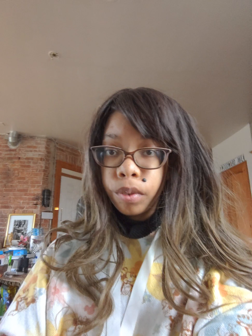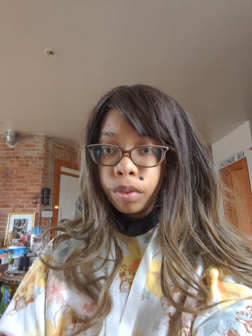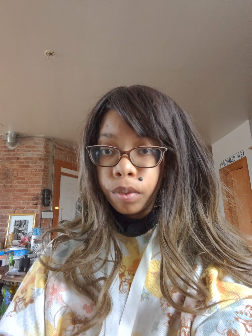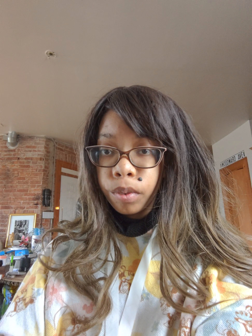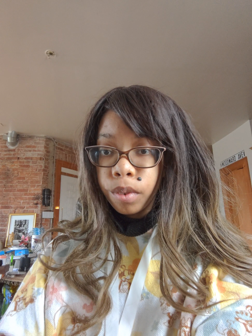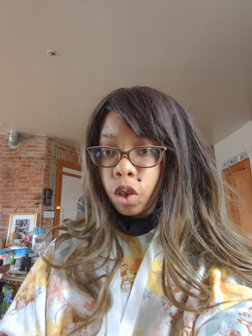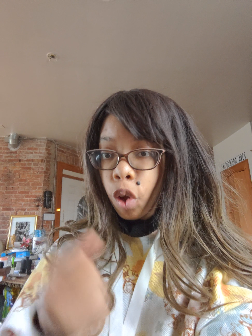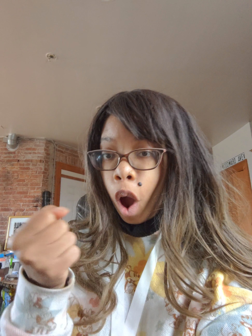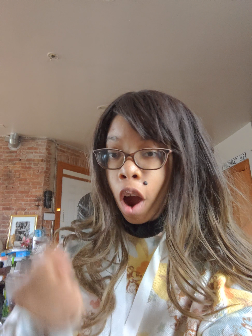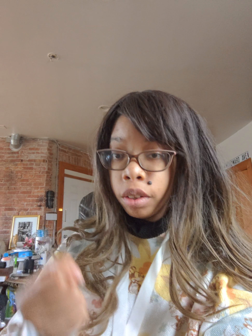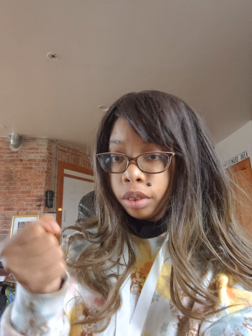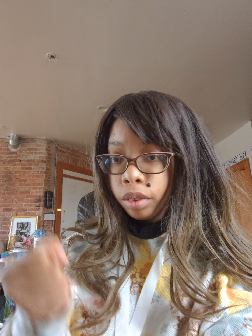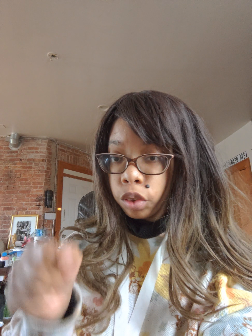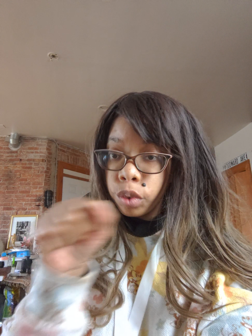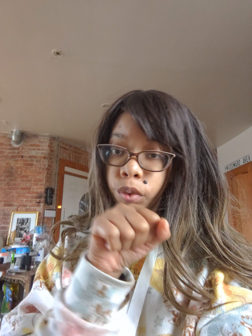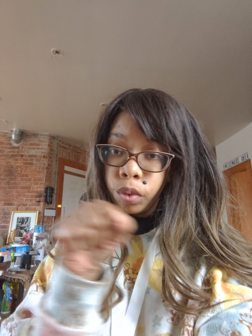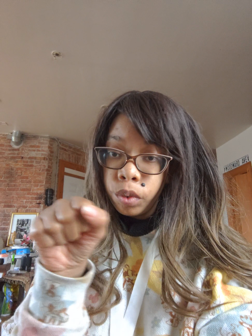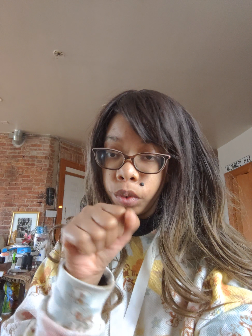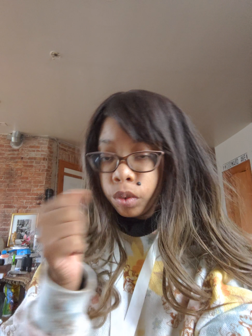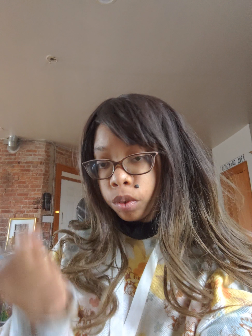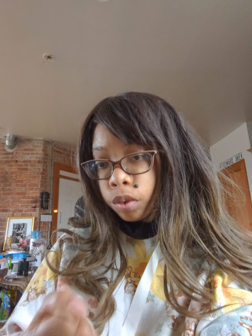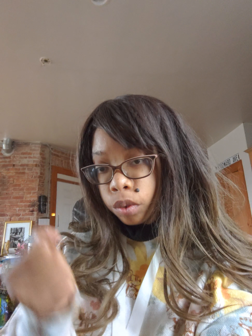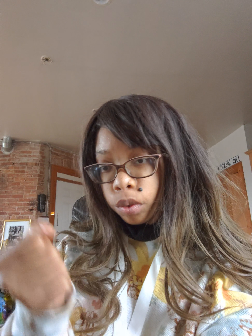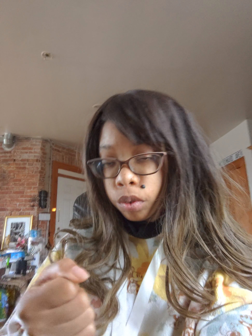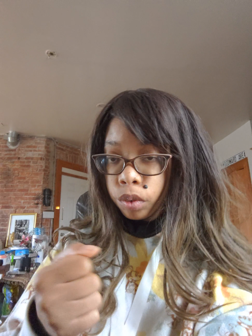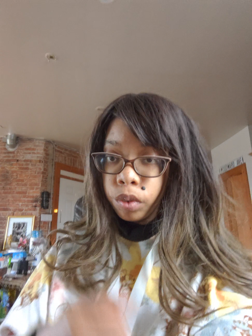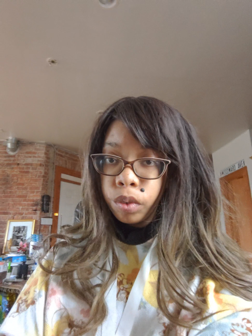car